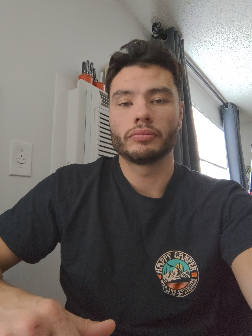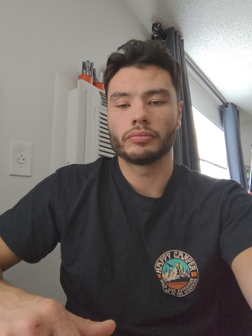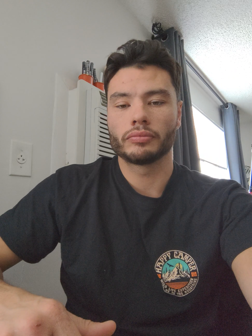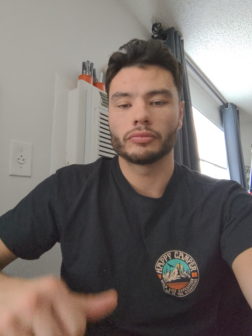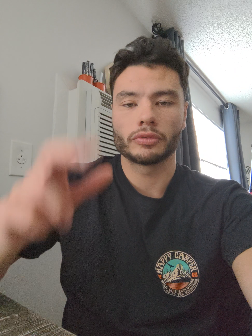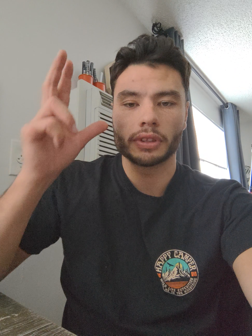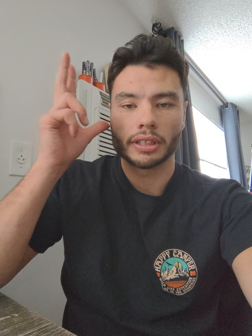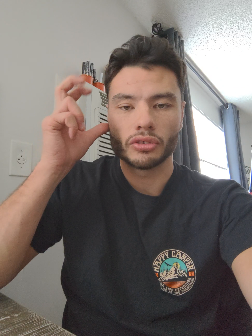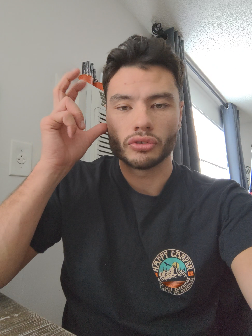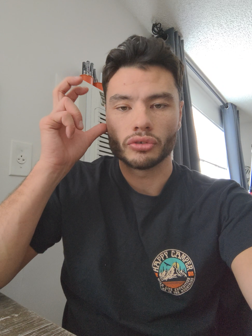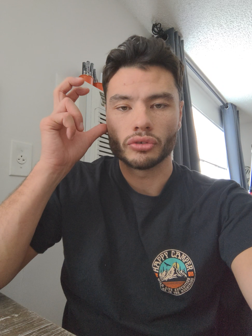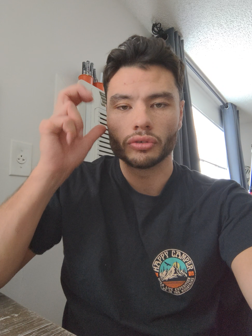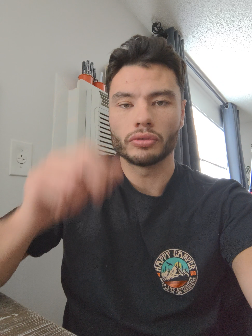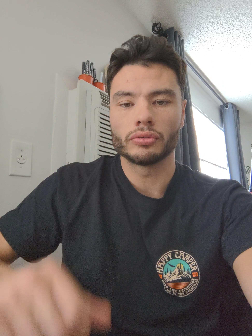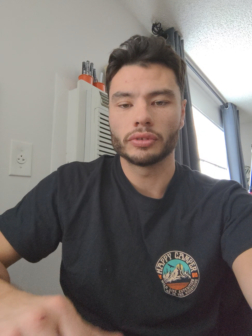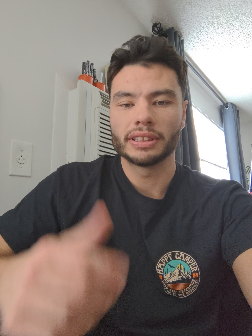hear